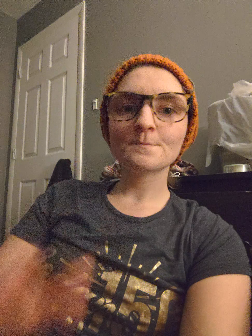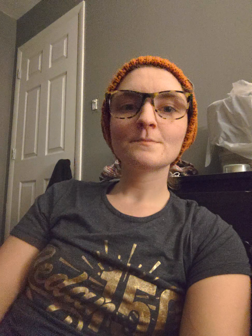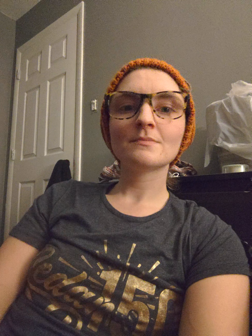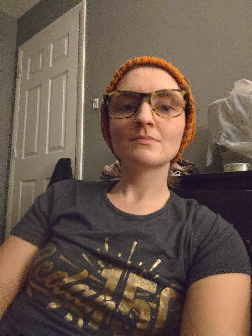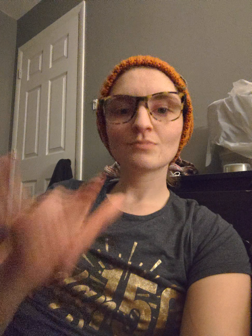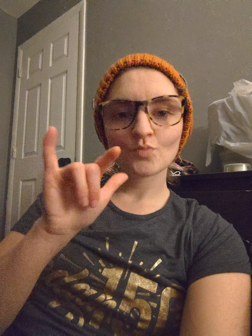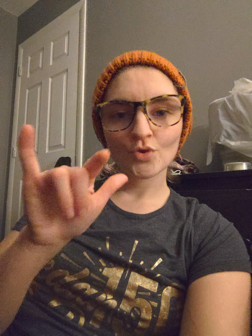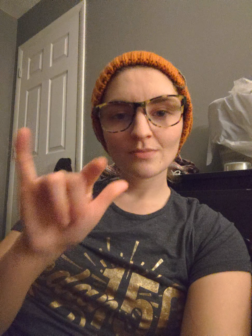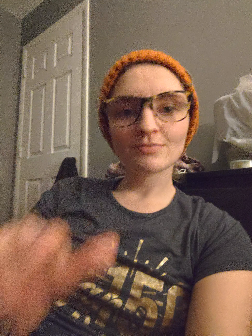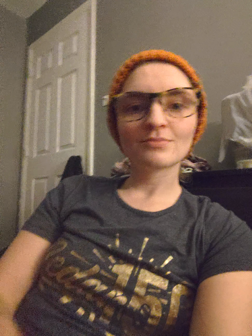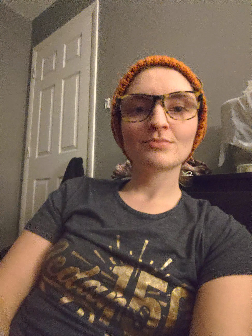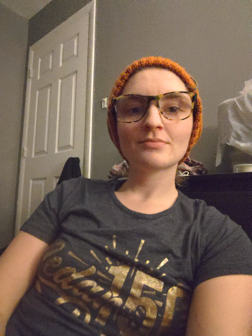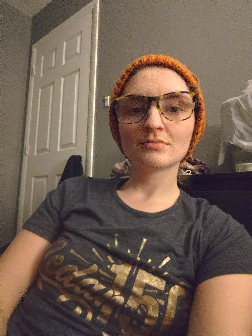airplane